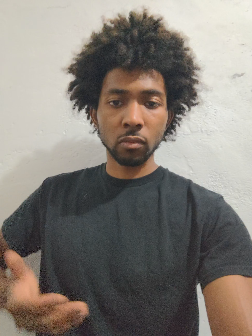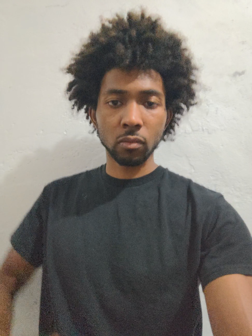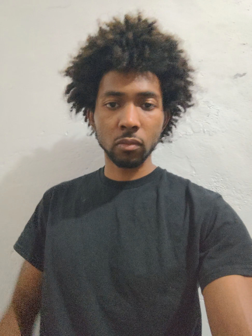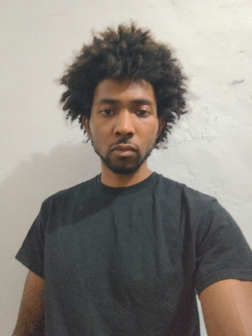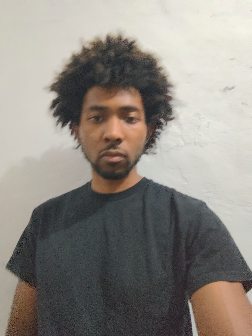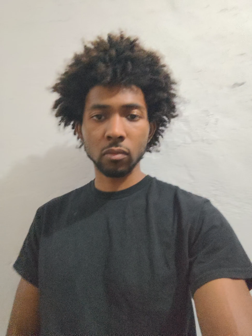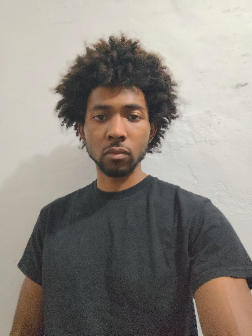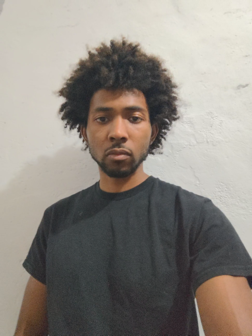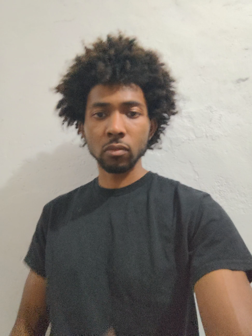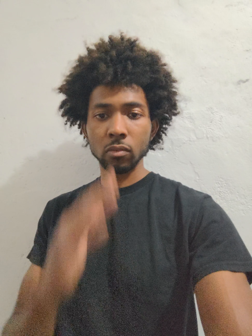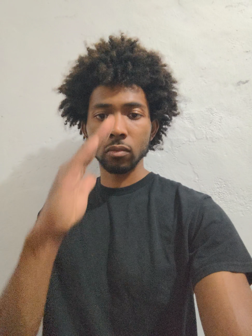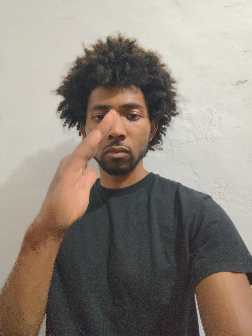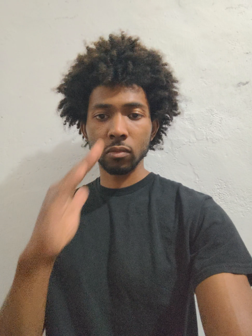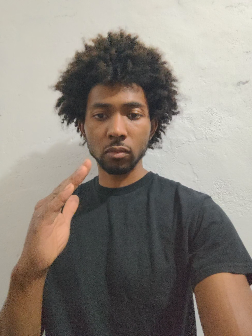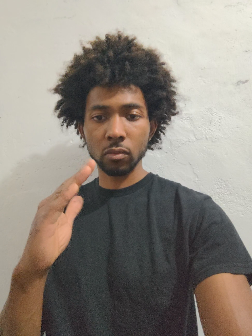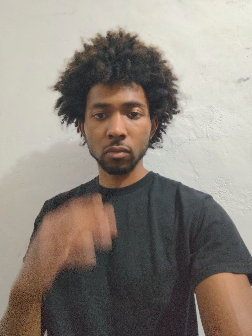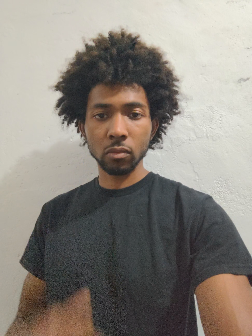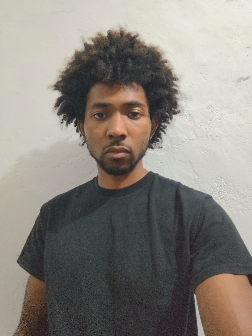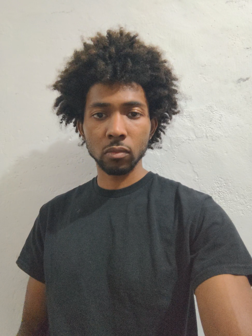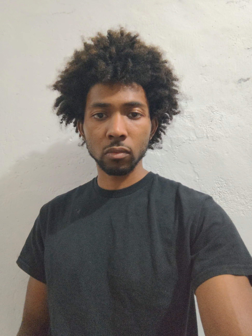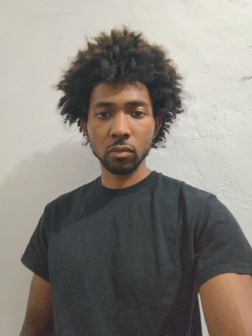roof